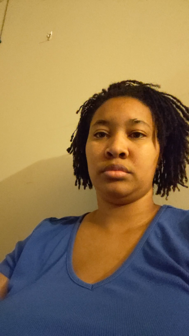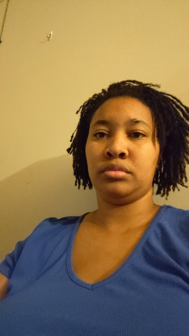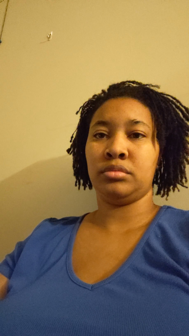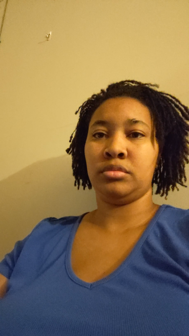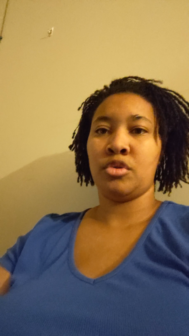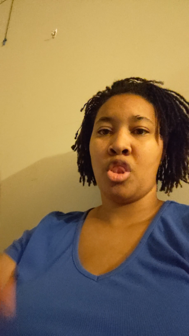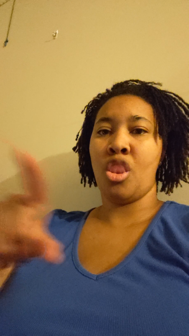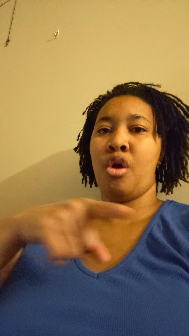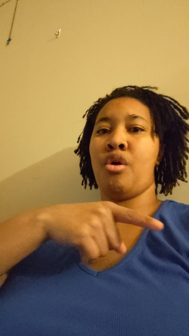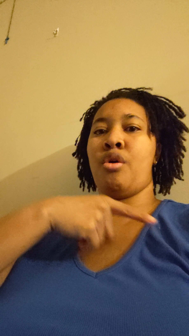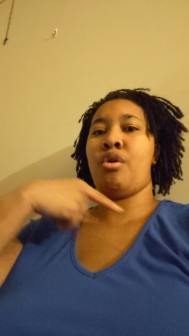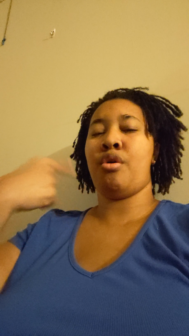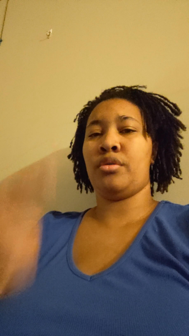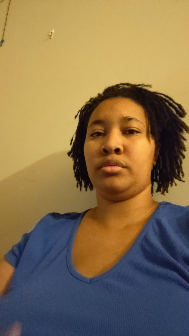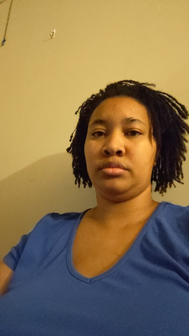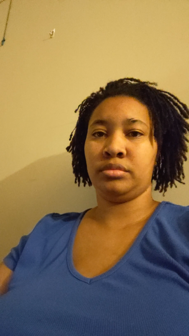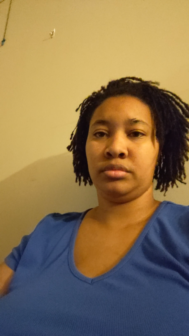long